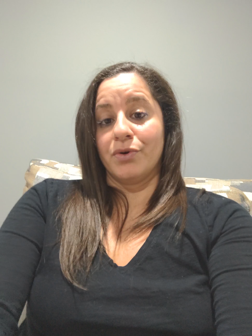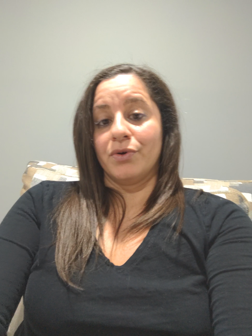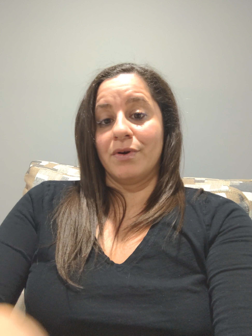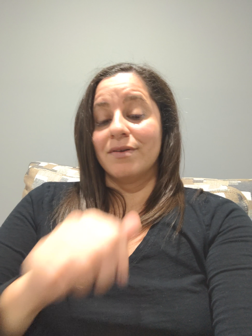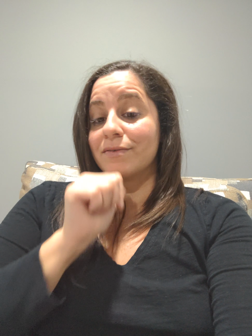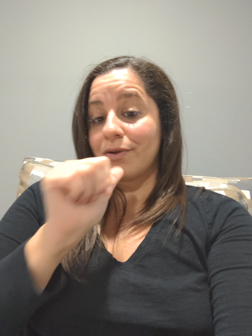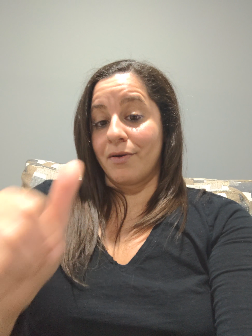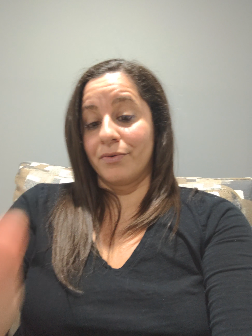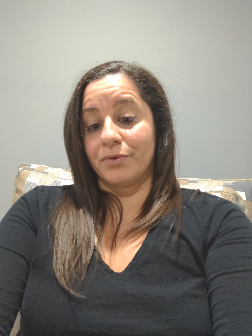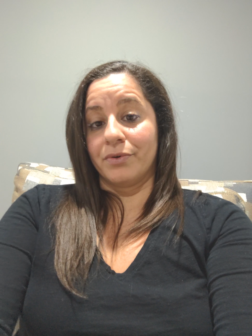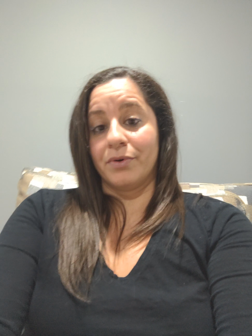not